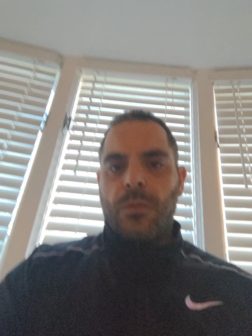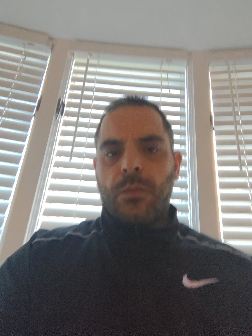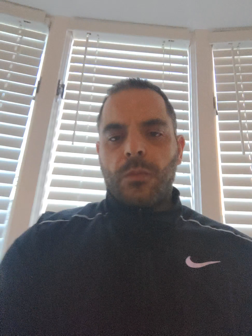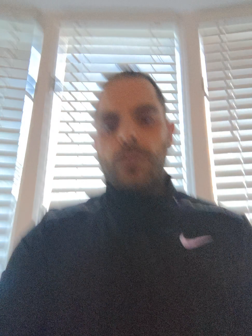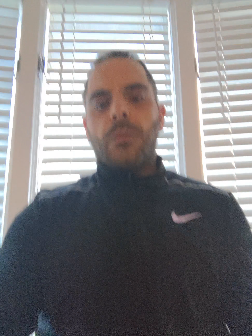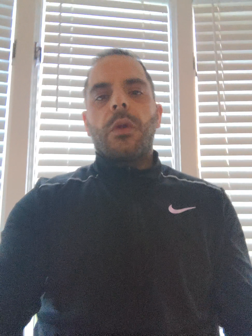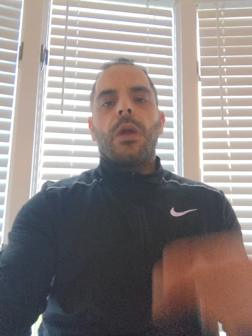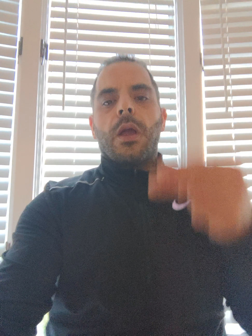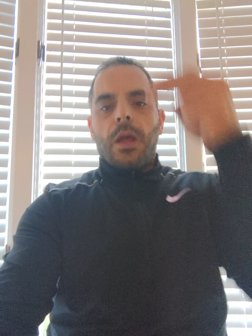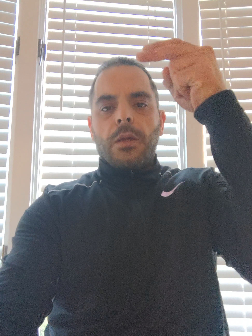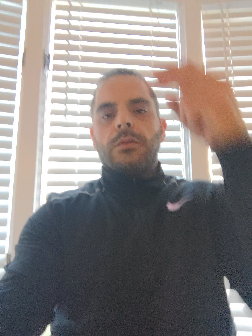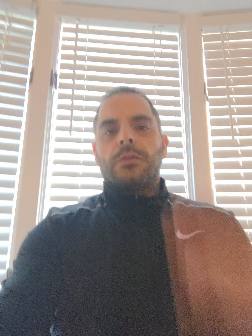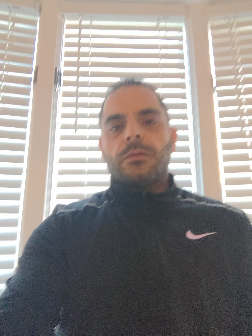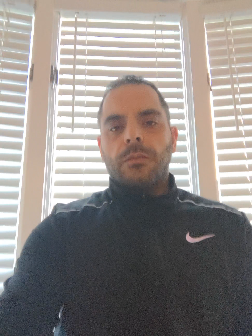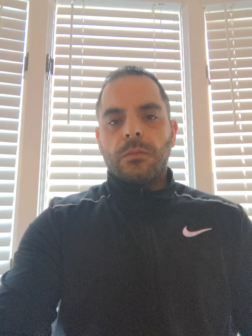high